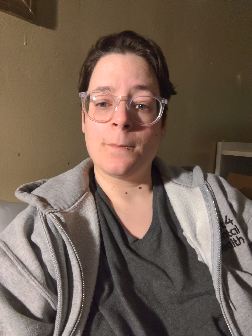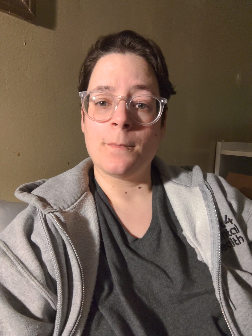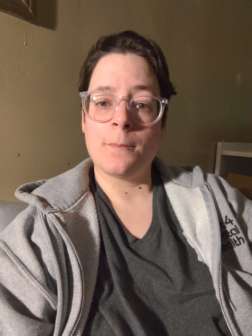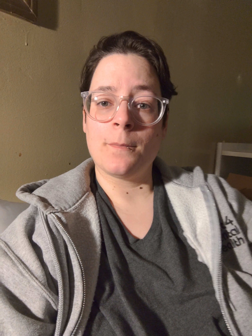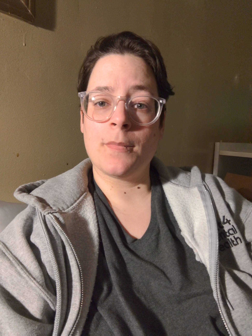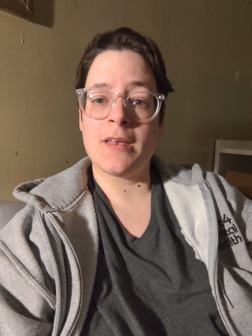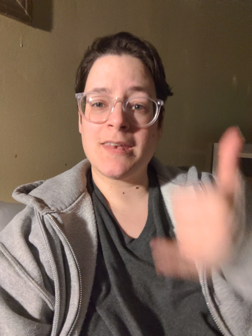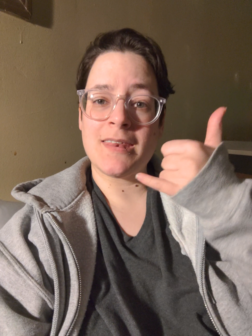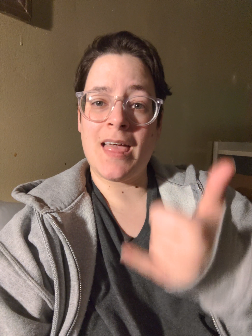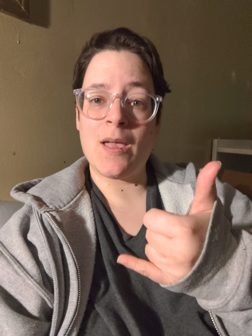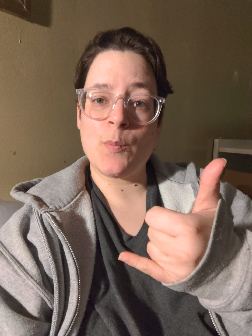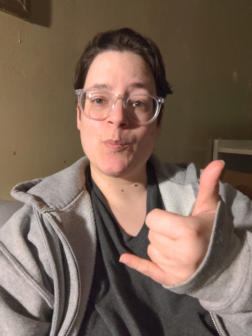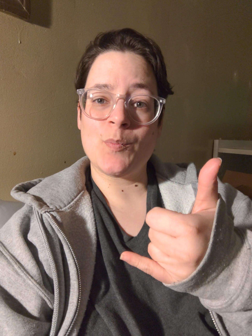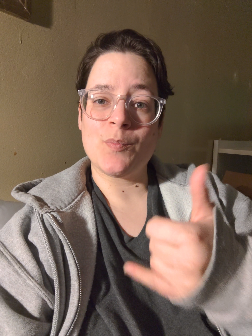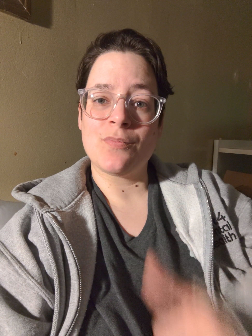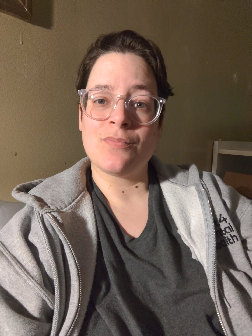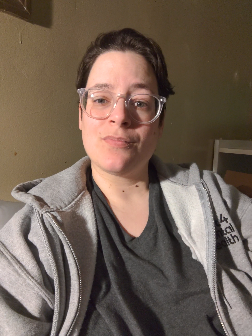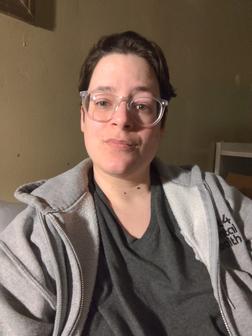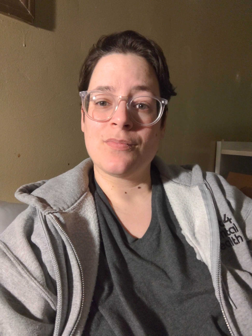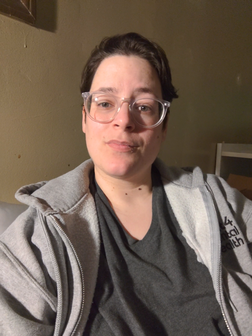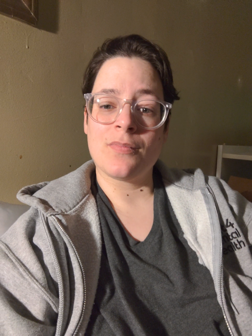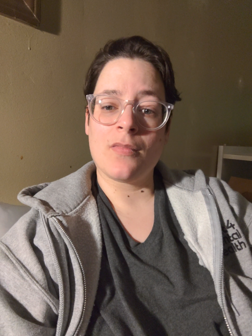now